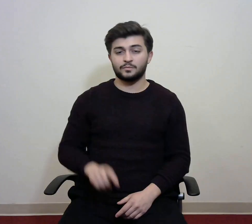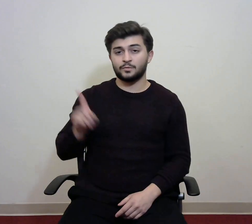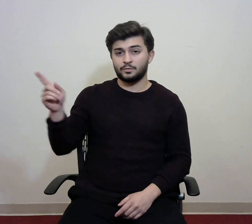O